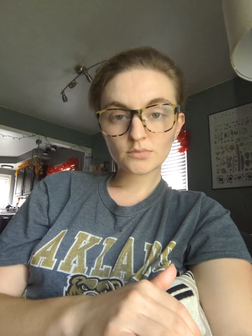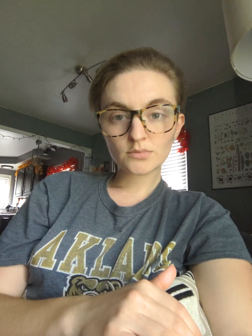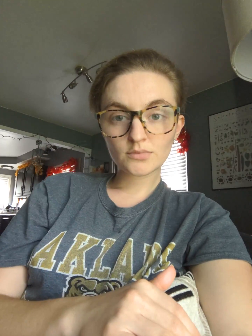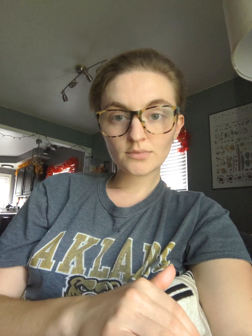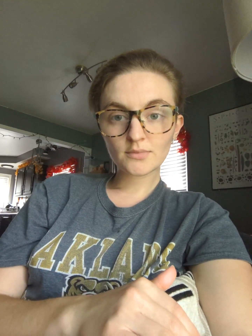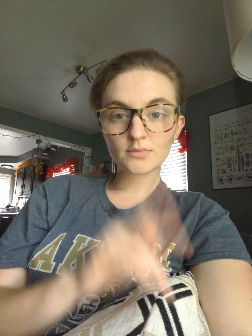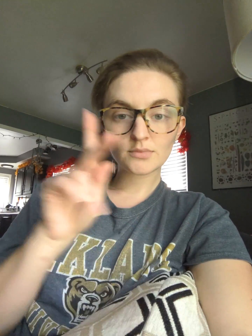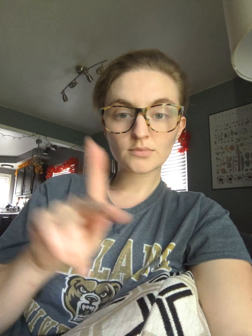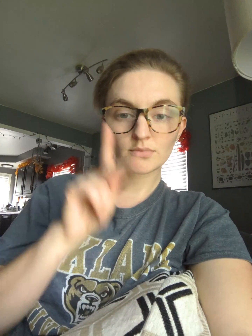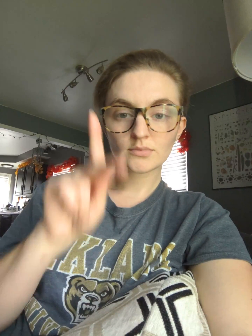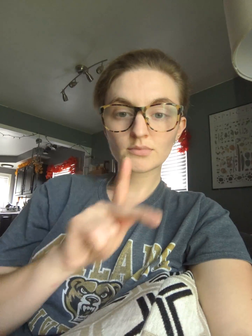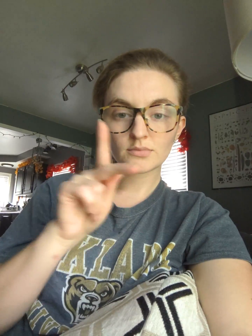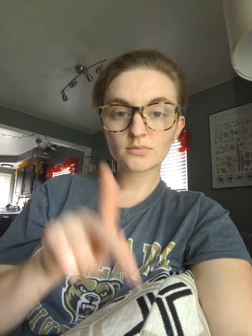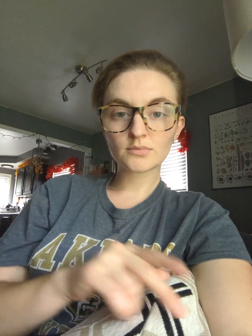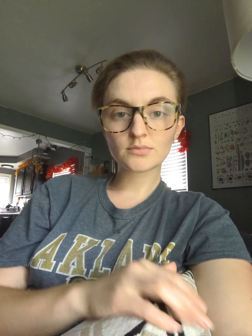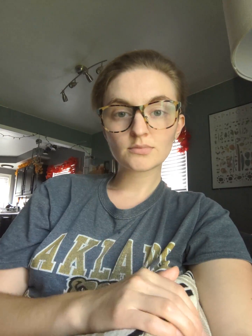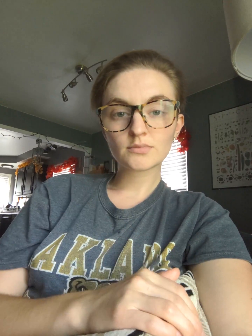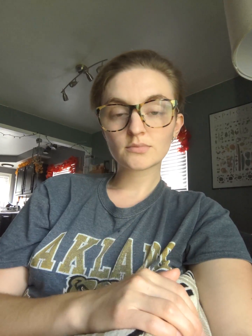people